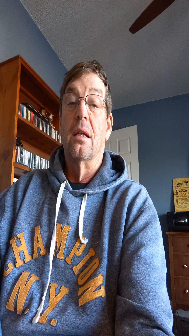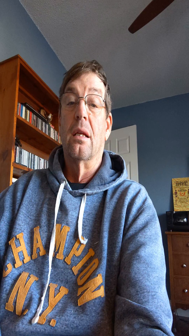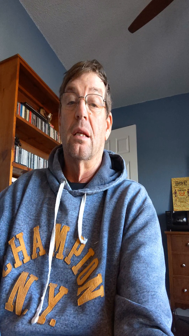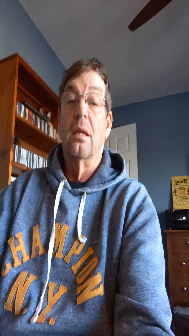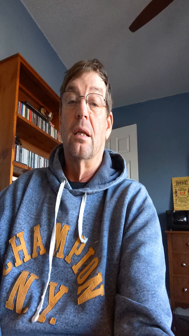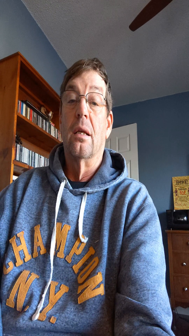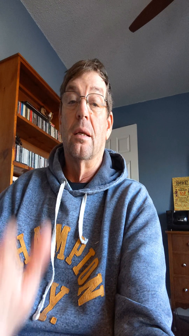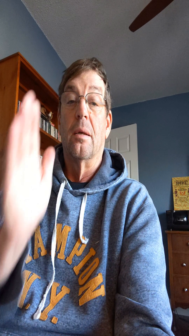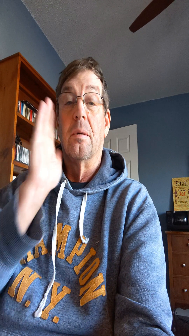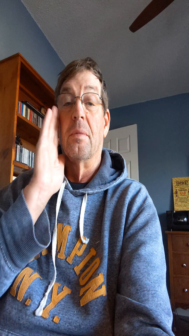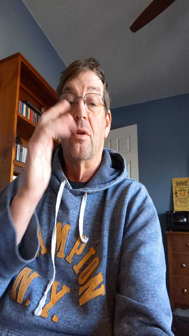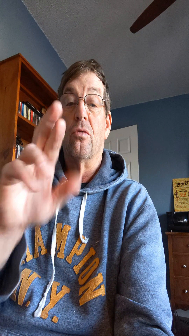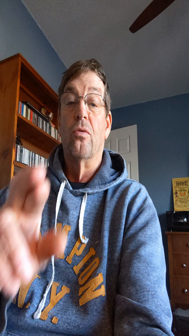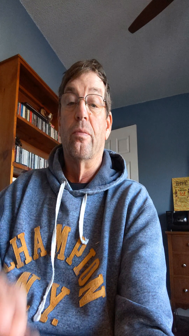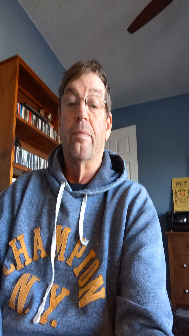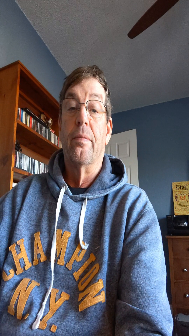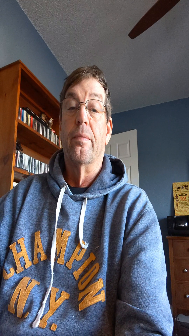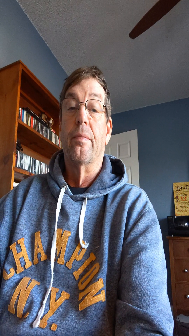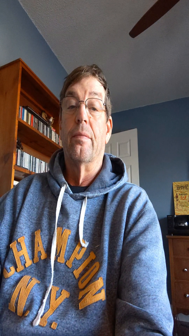bedroom